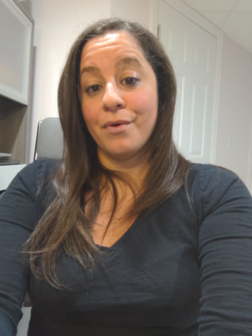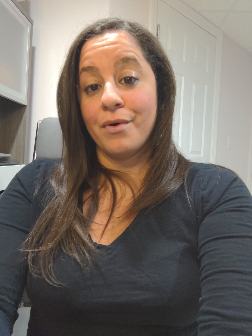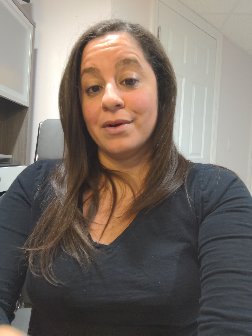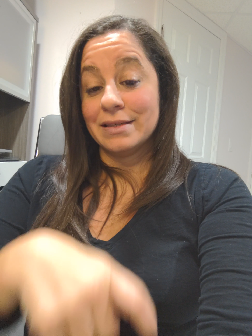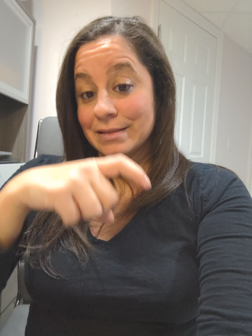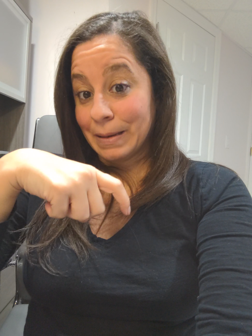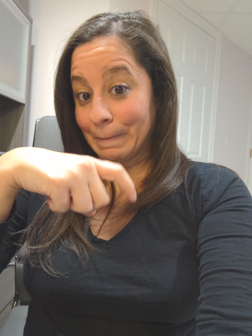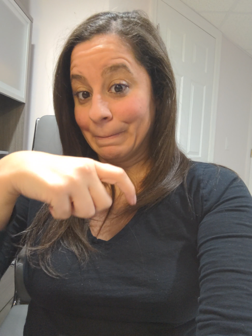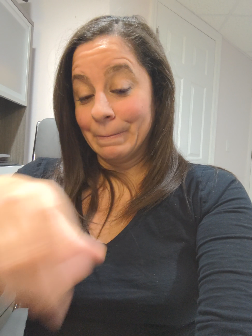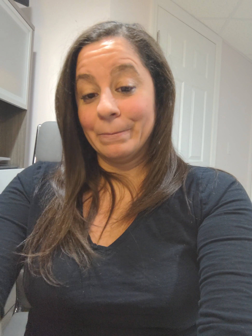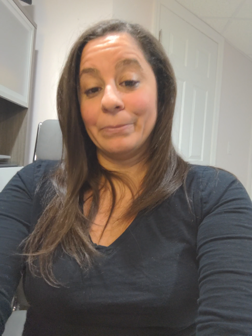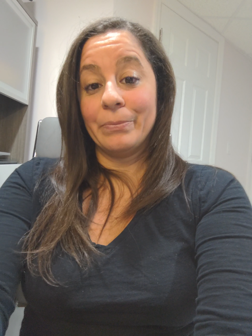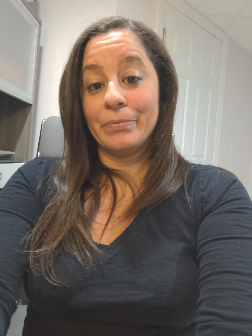time